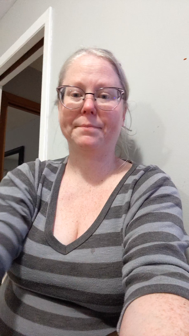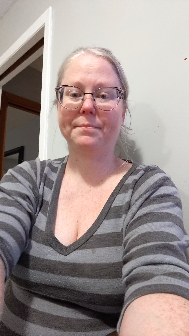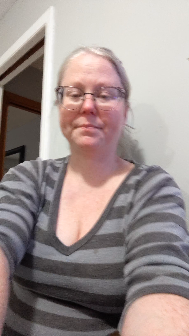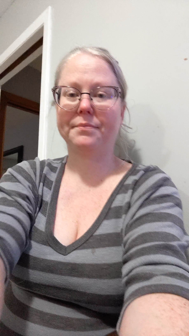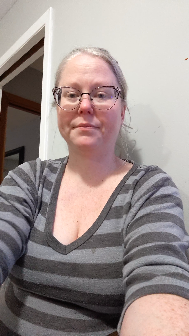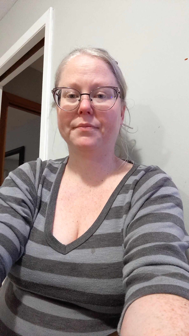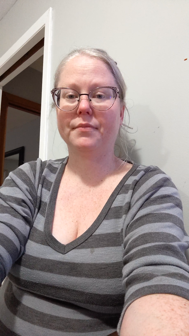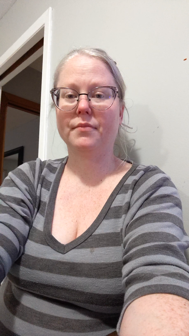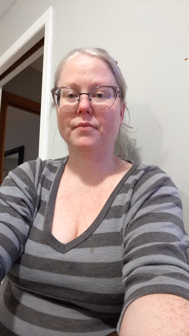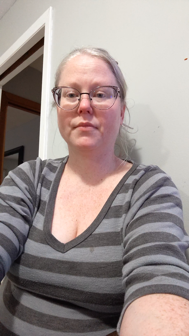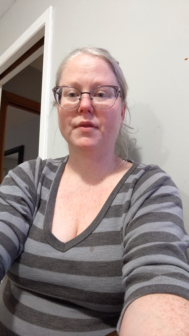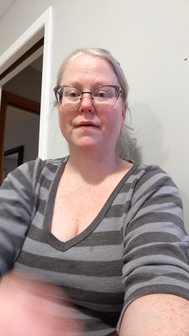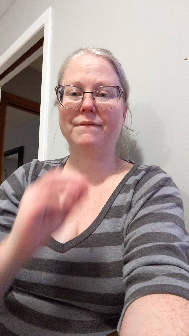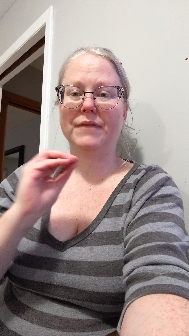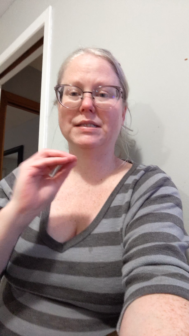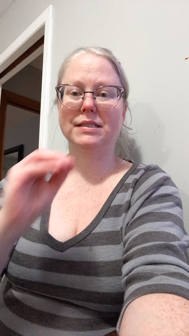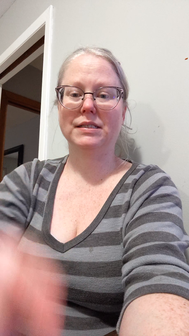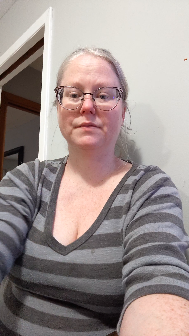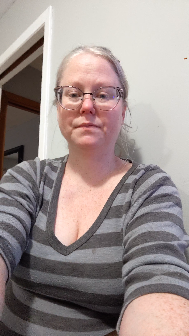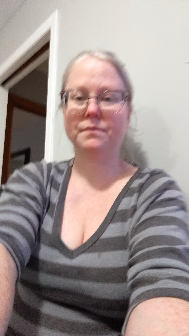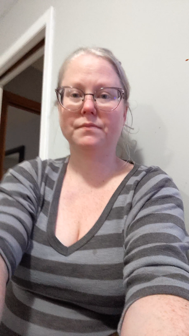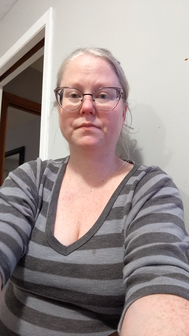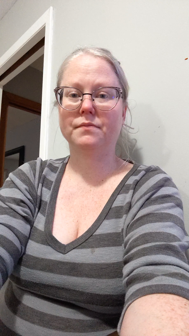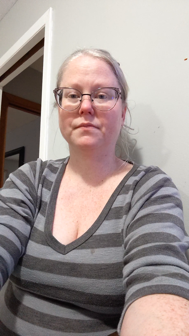fix